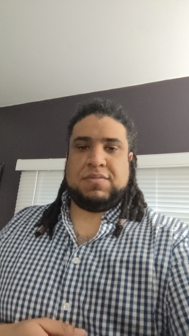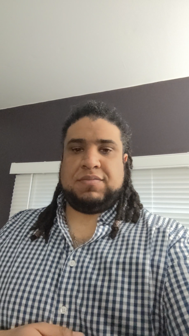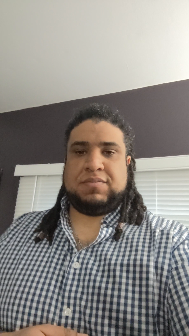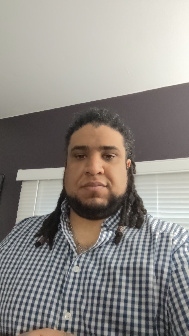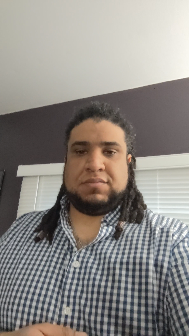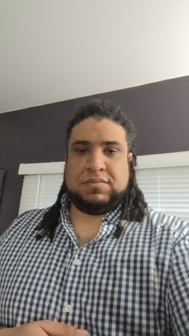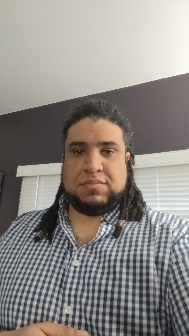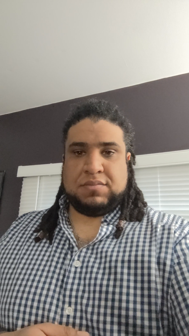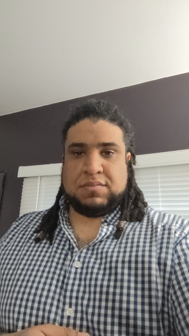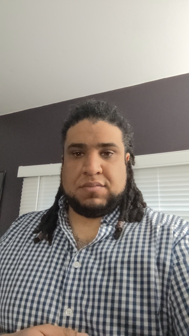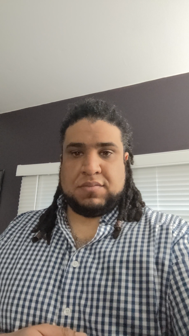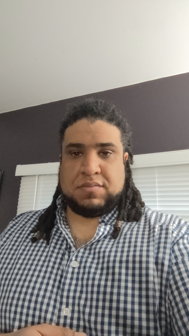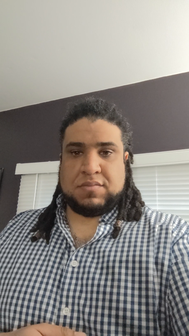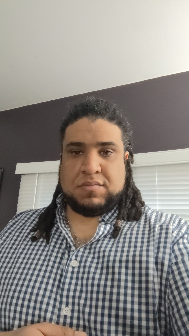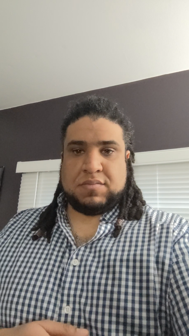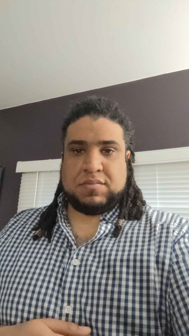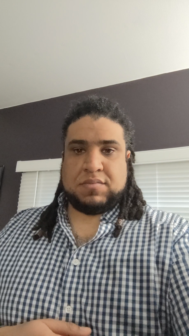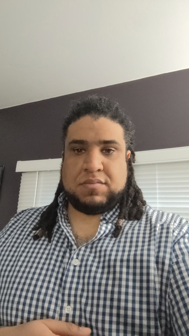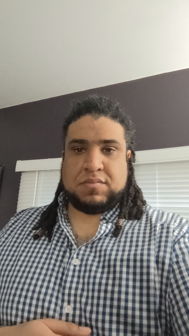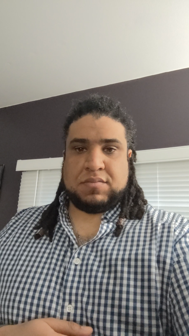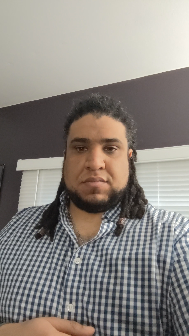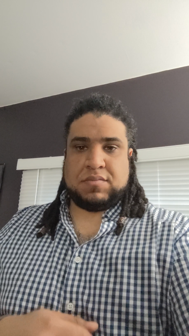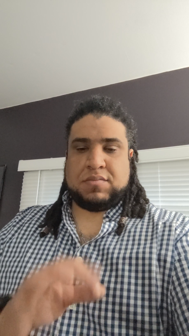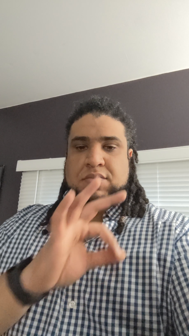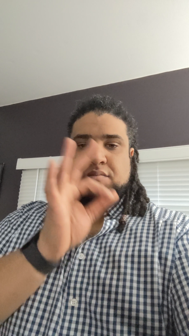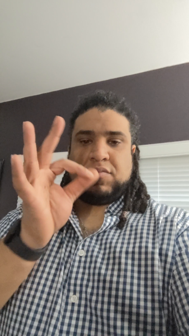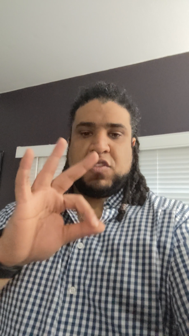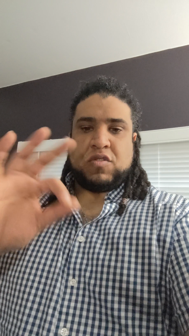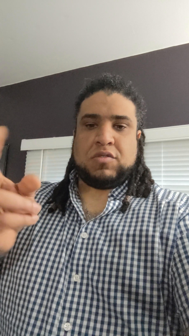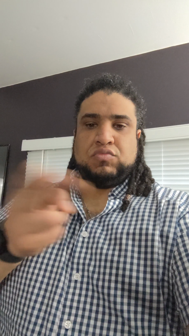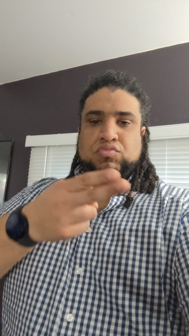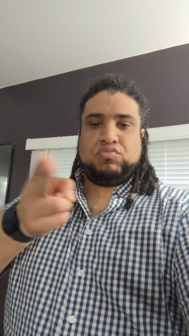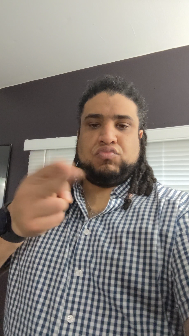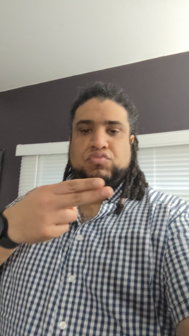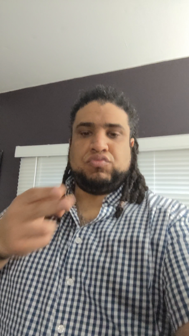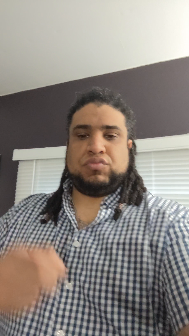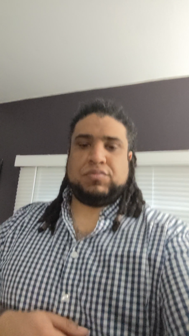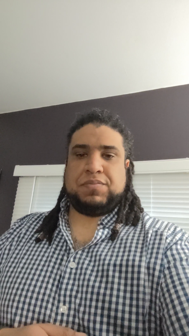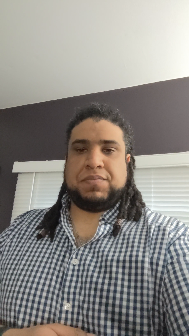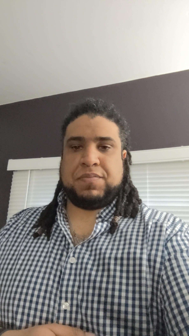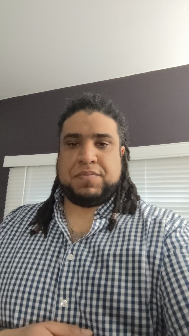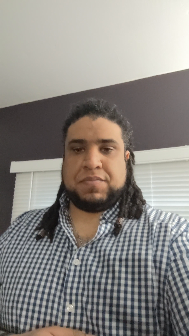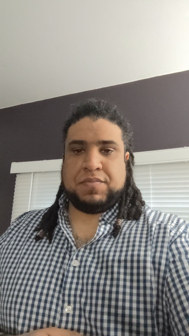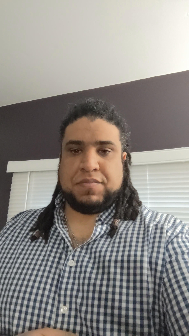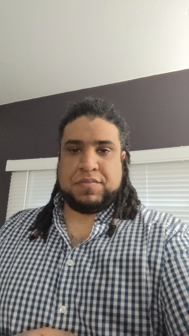hose